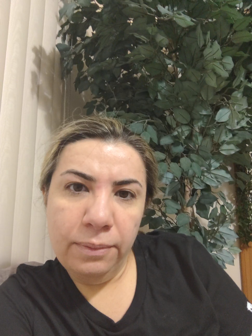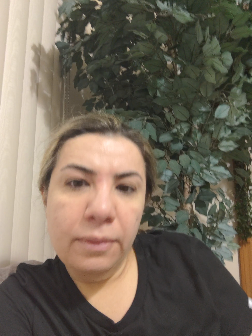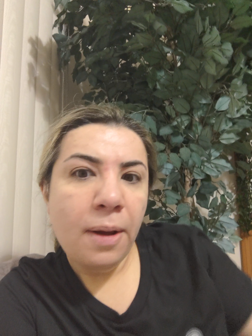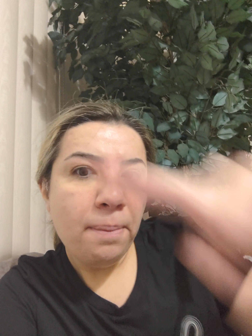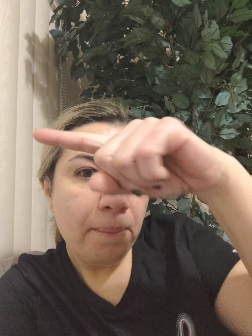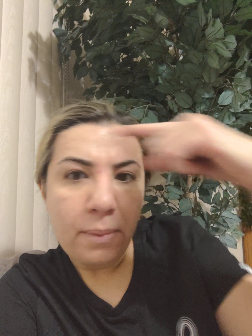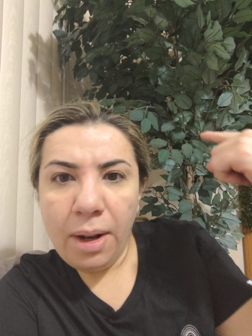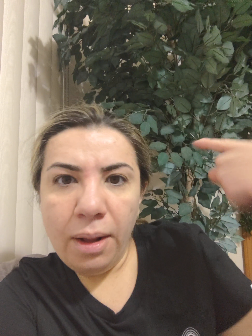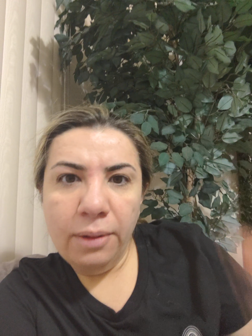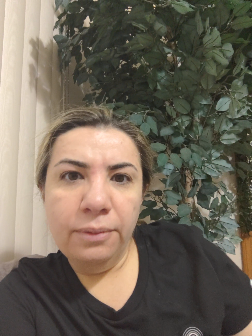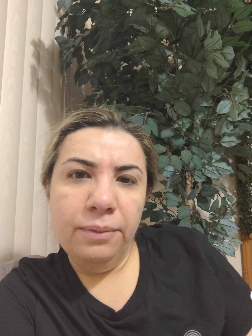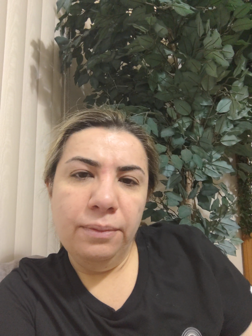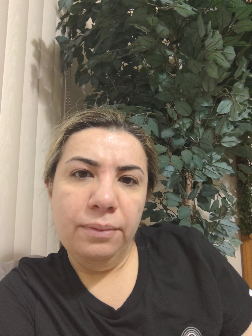black